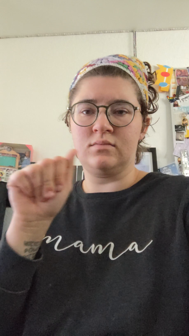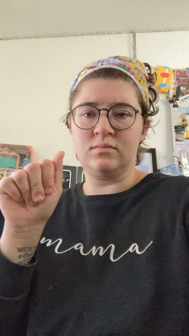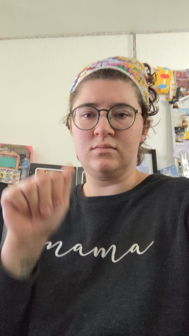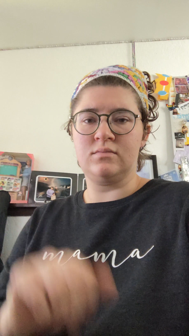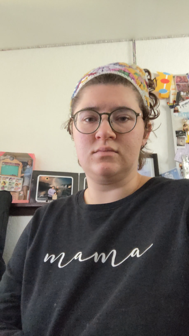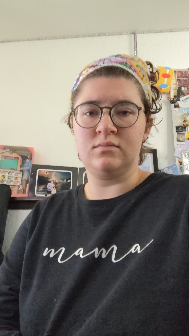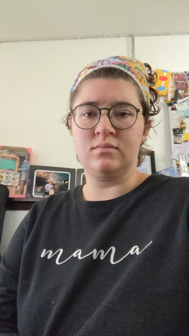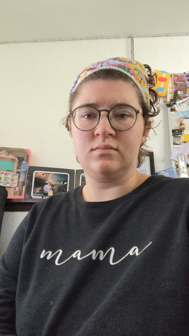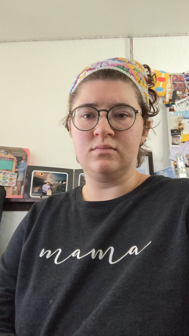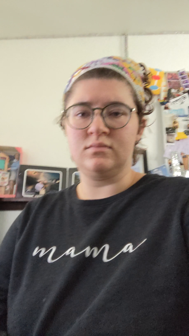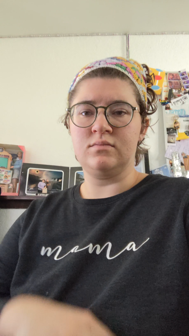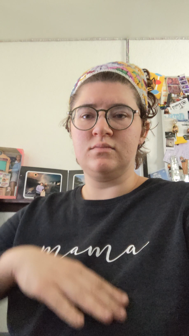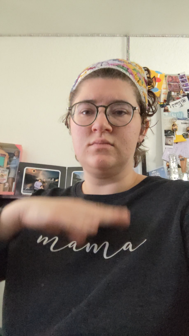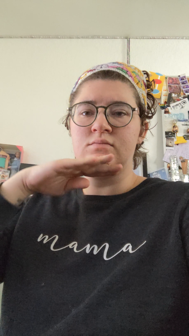full